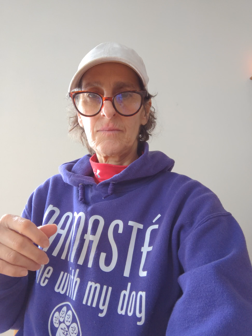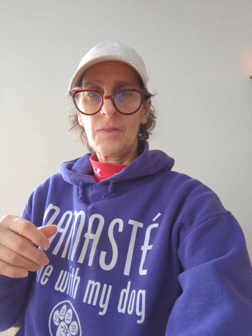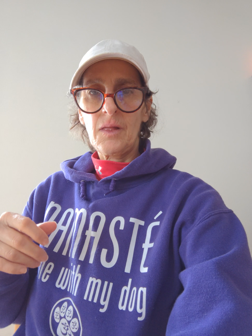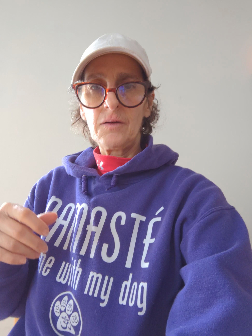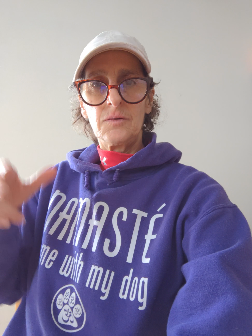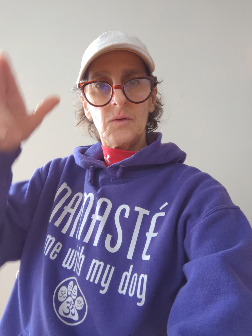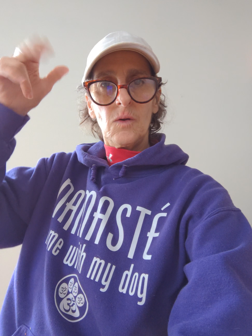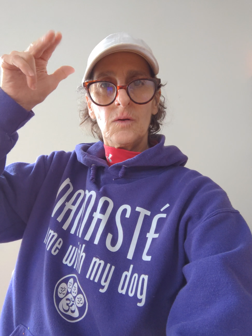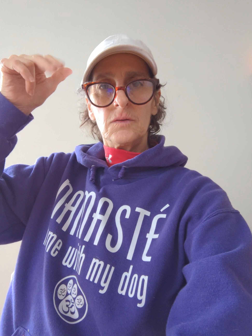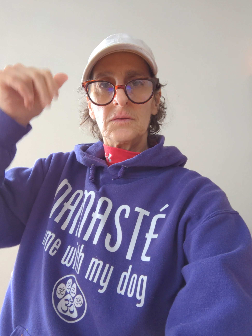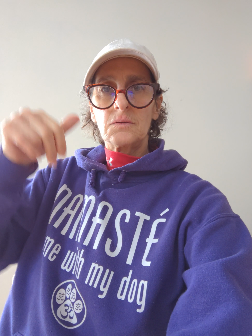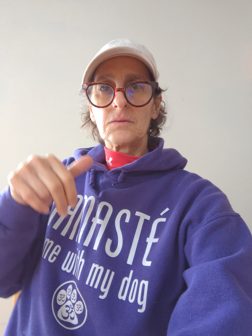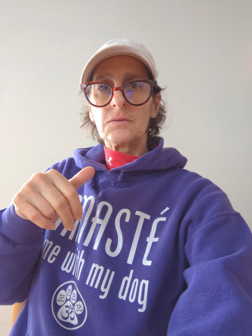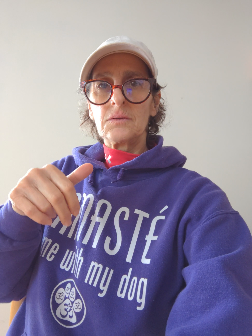horse